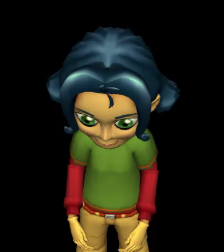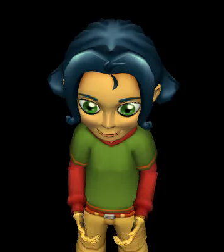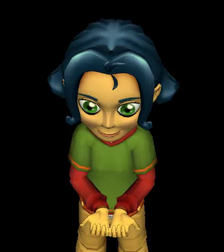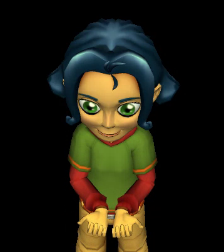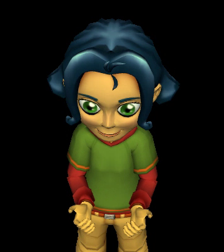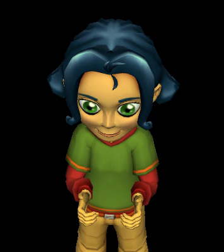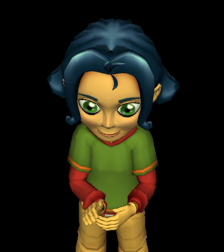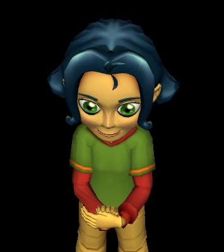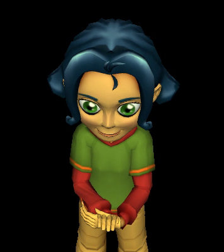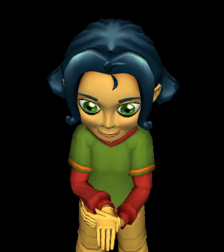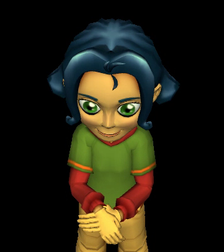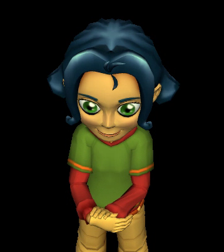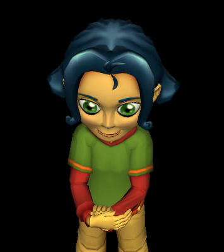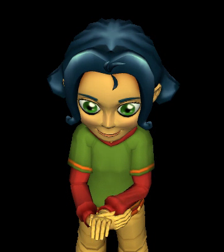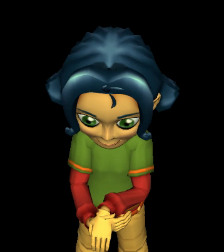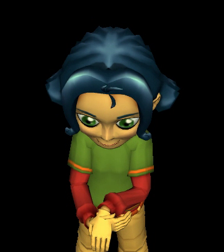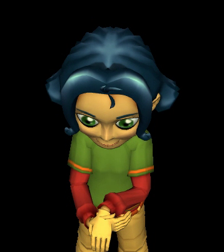مغسلة